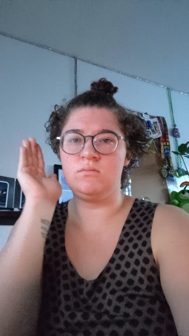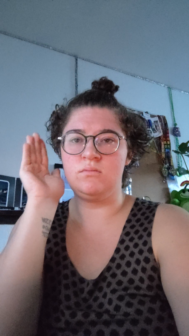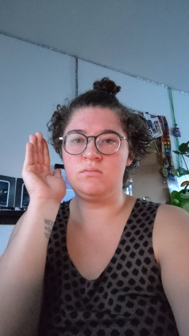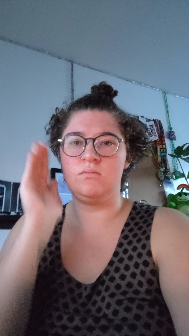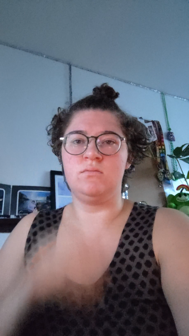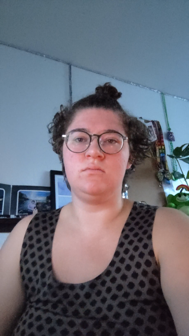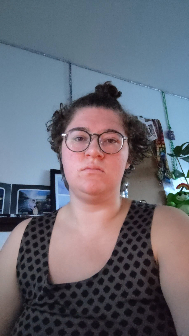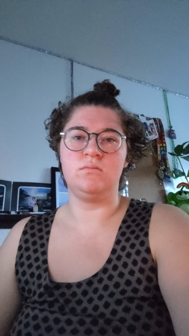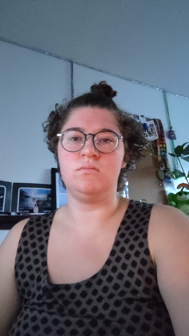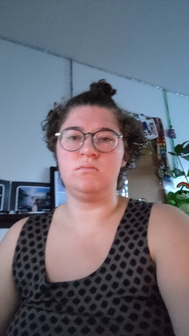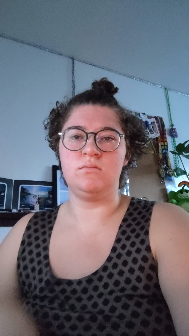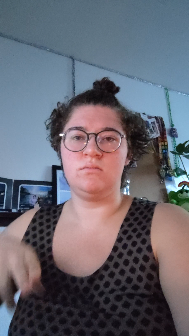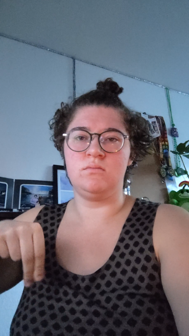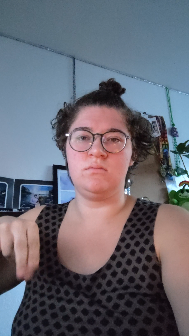diaper